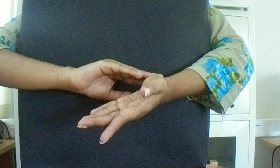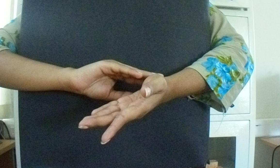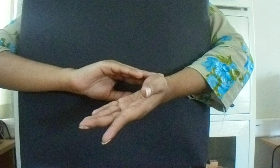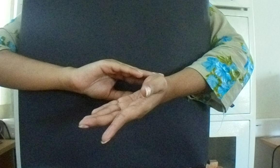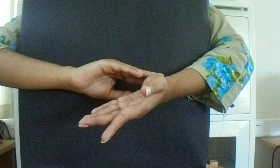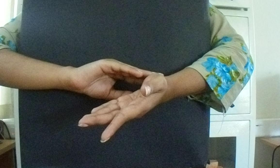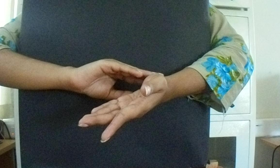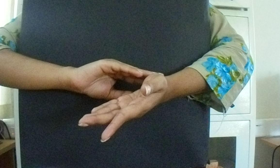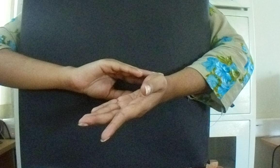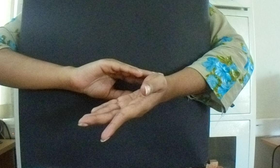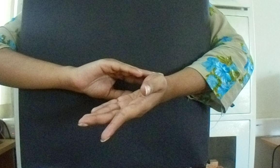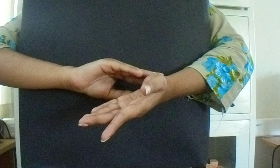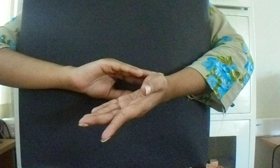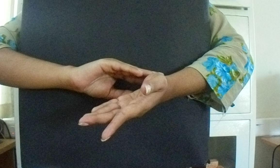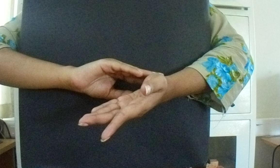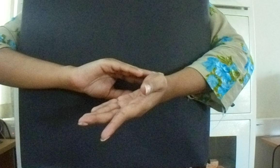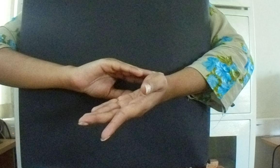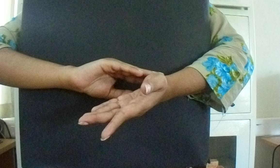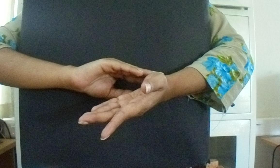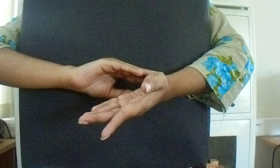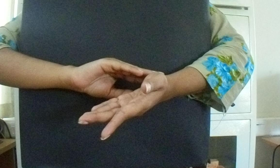doctor